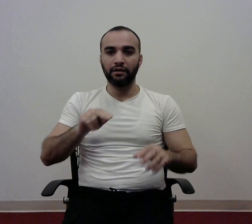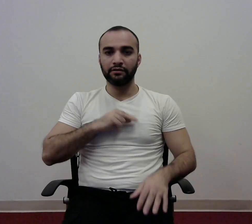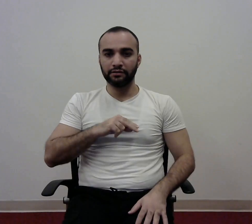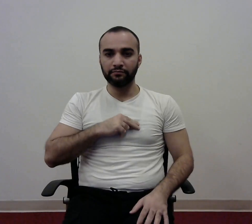iş